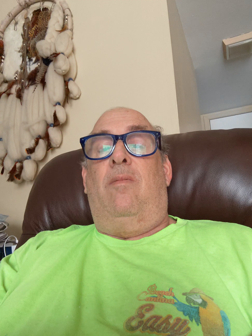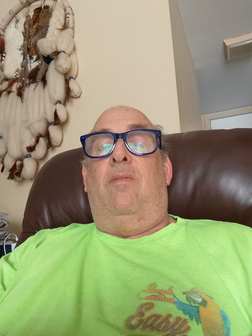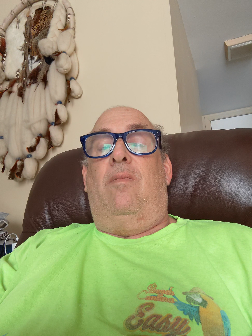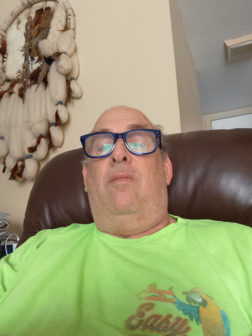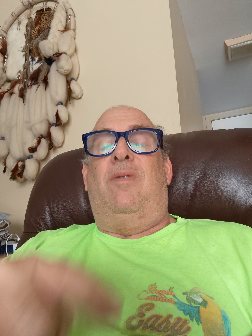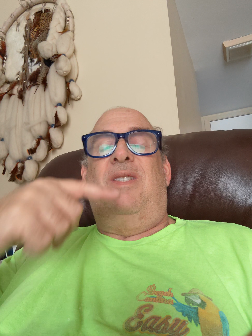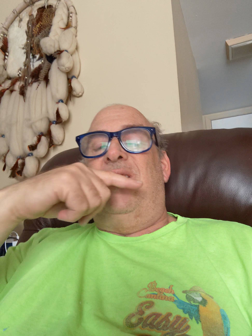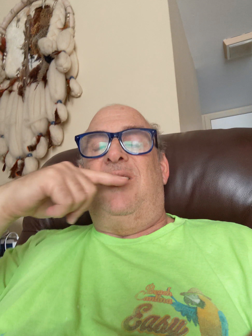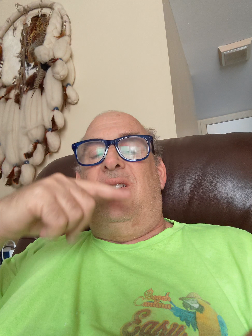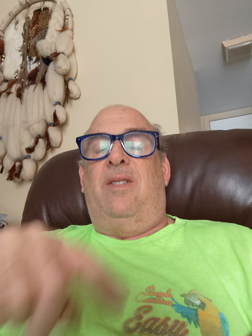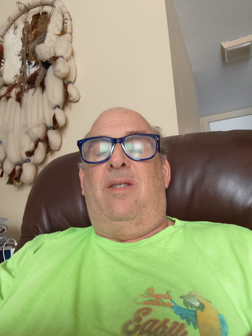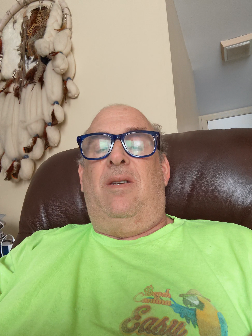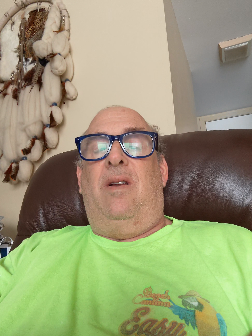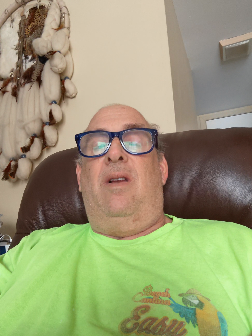toothbrush